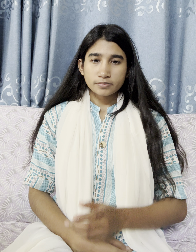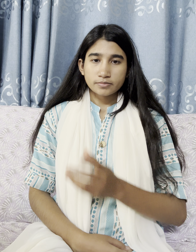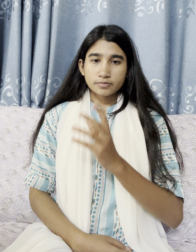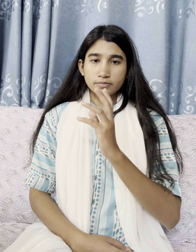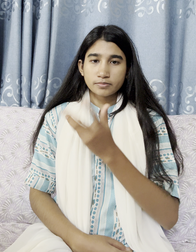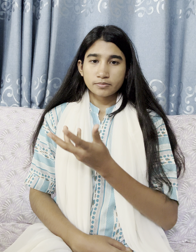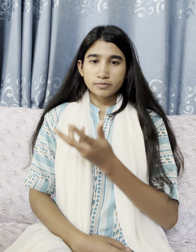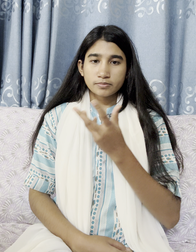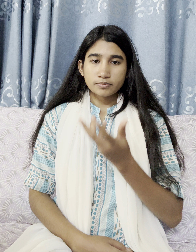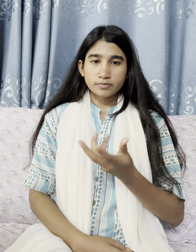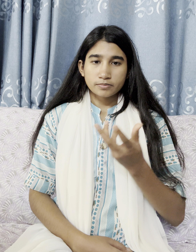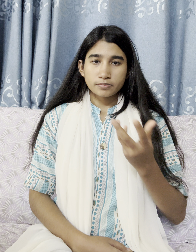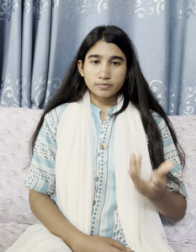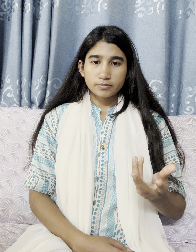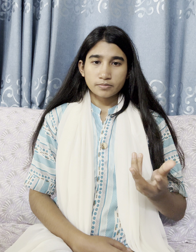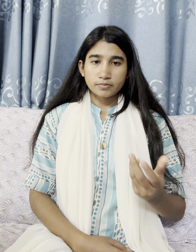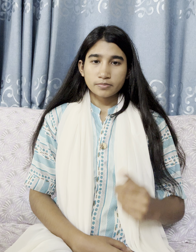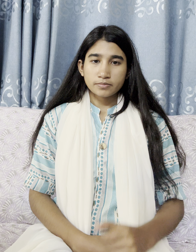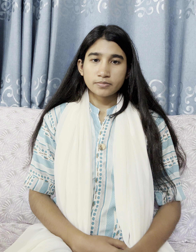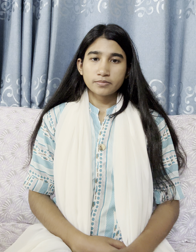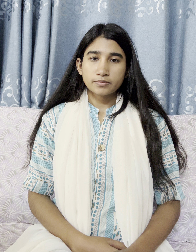ফল